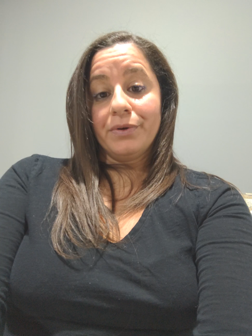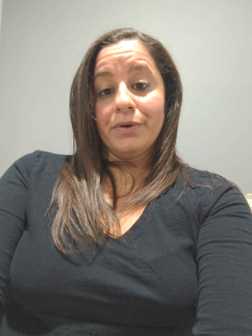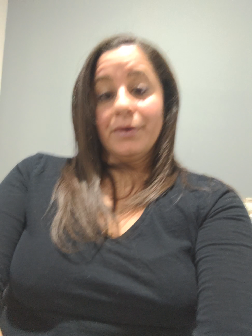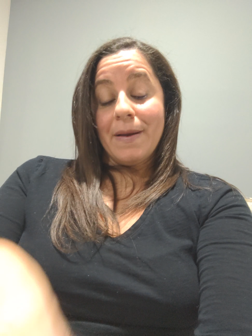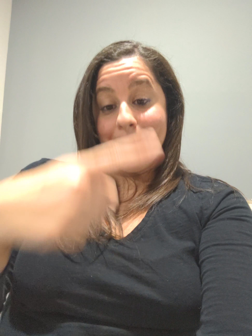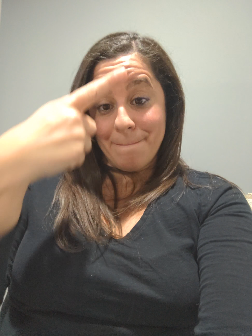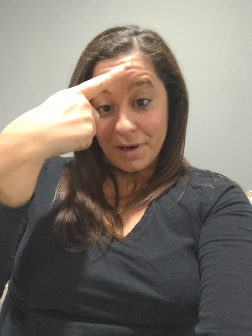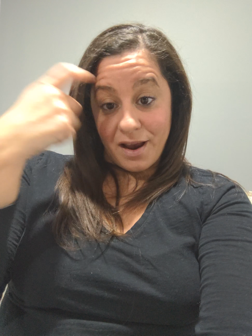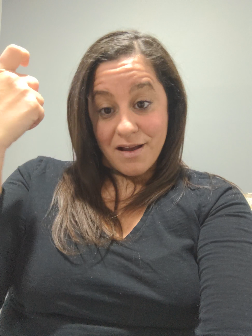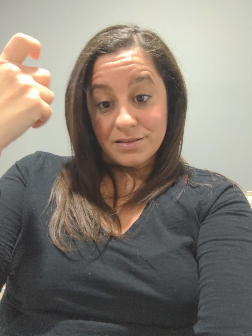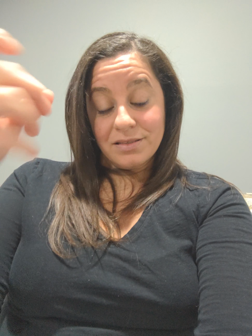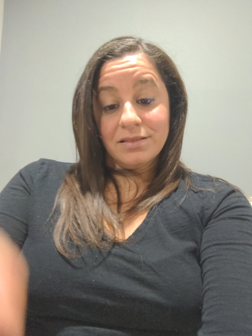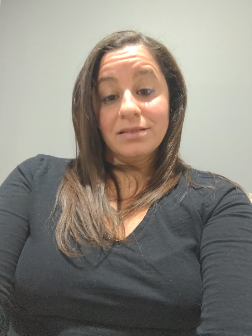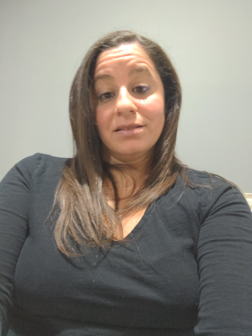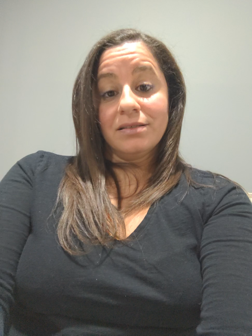because